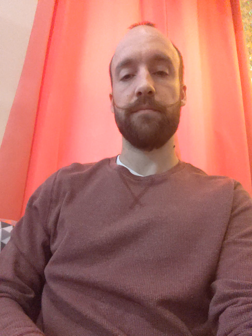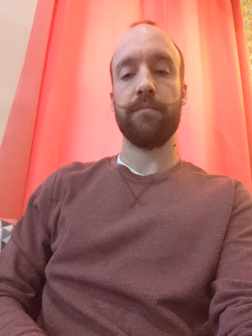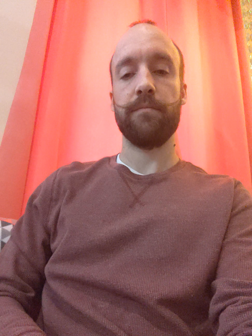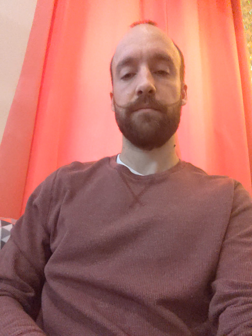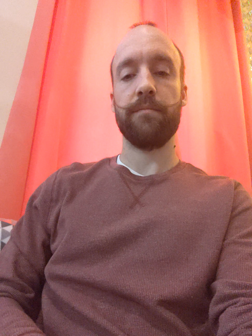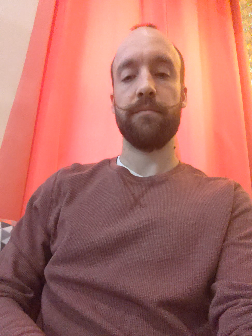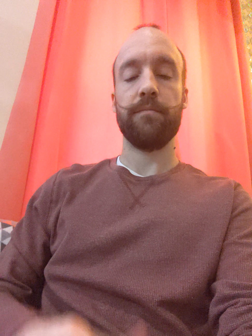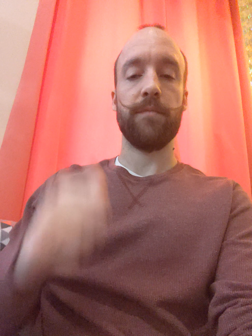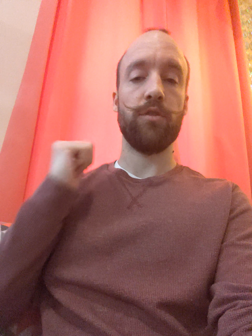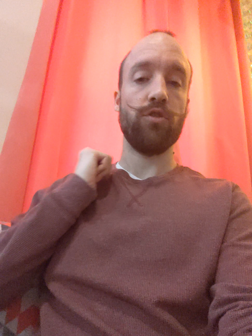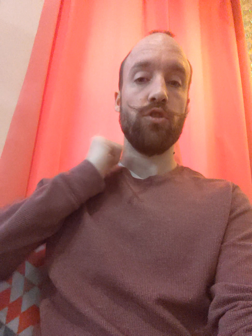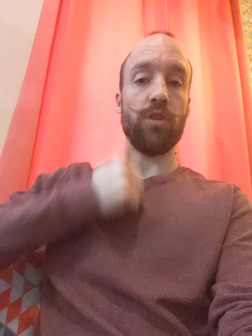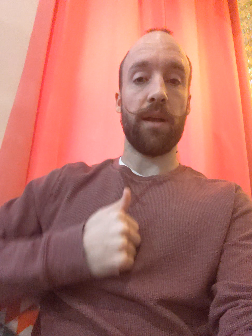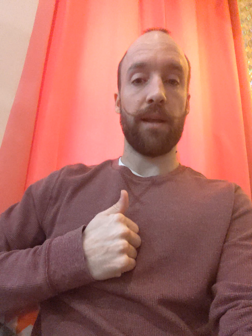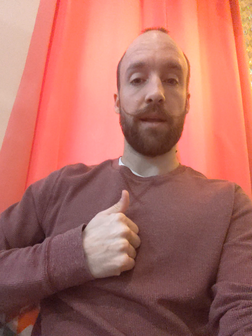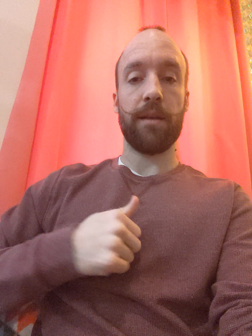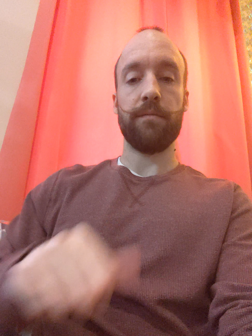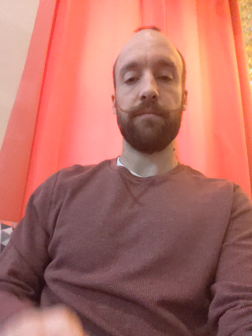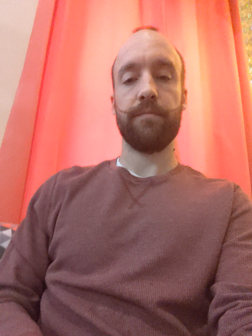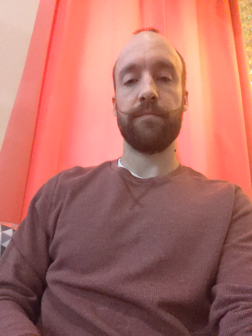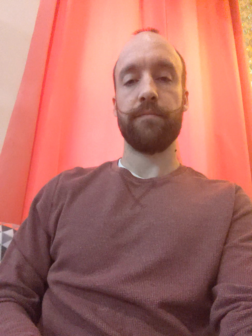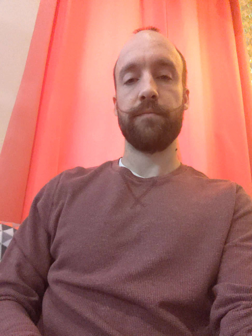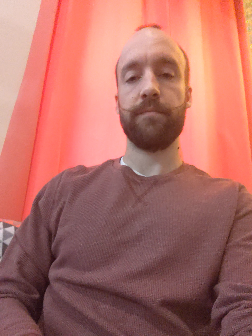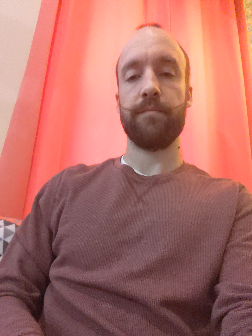jacket